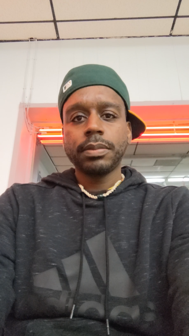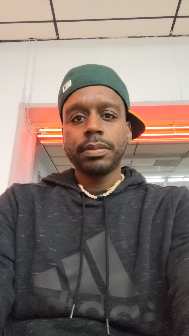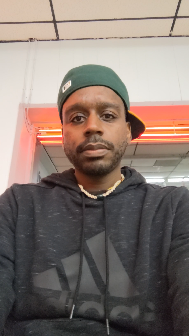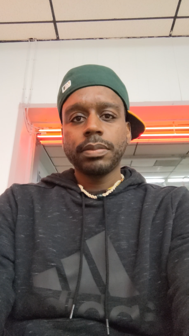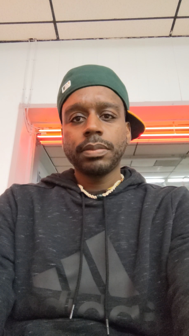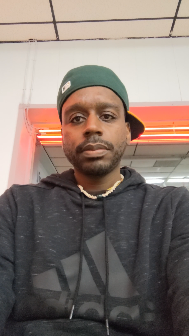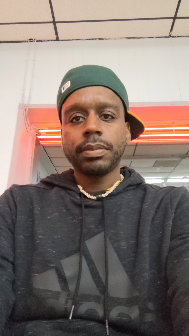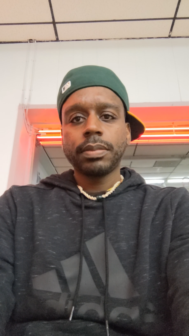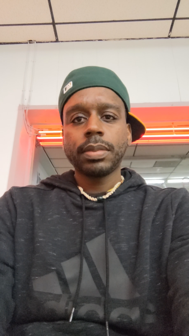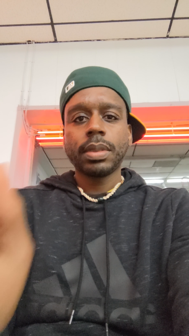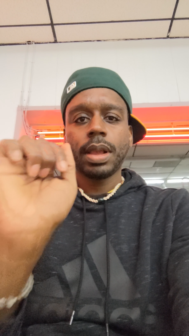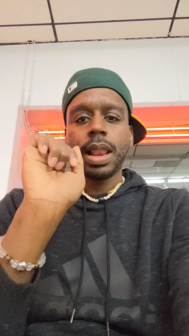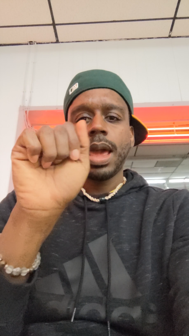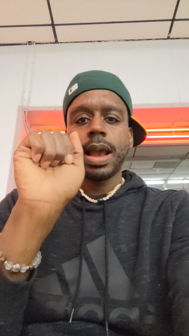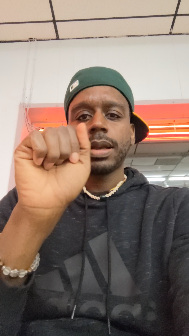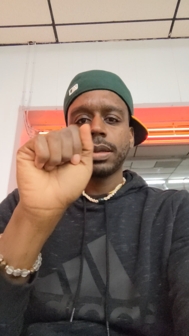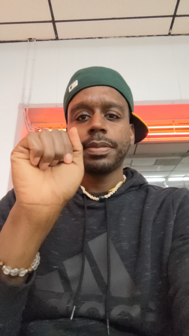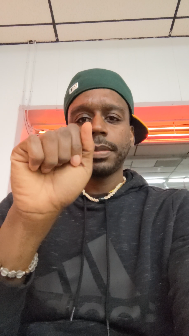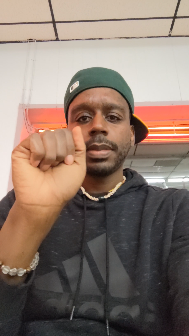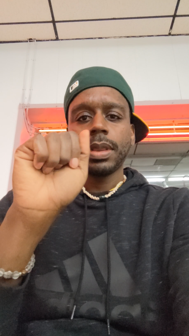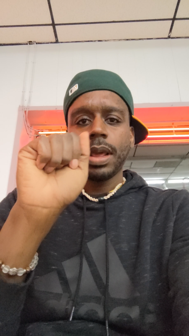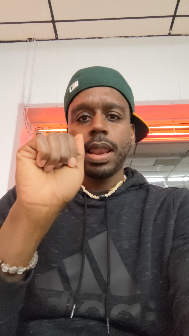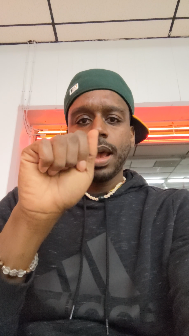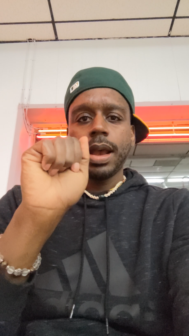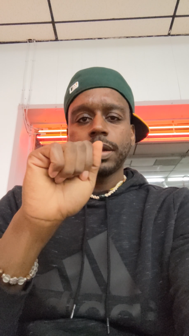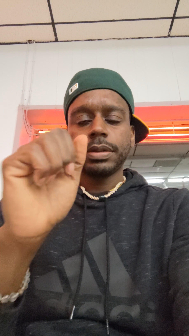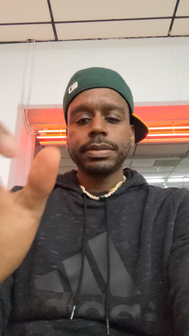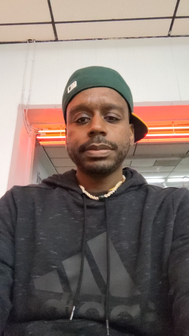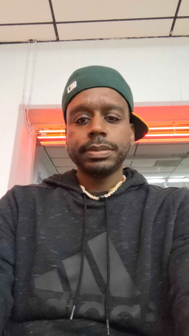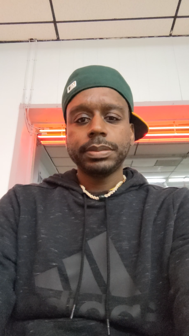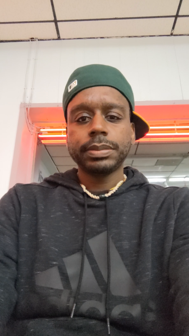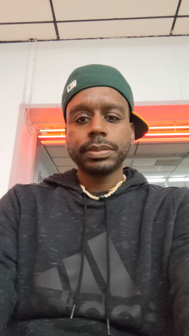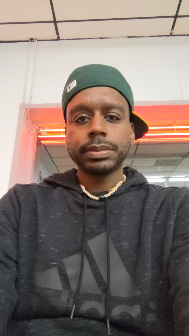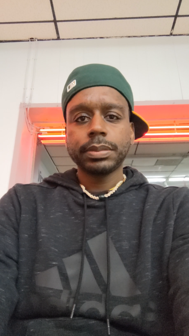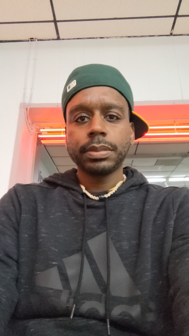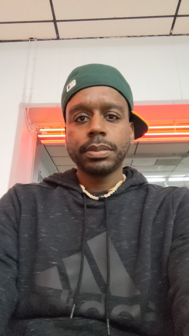knock